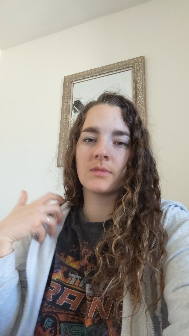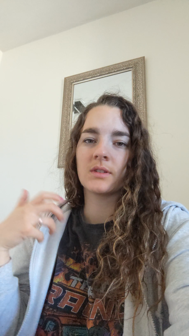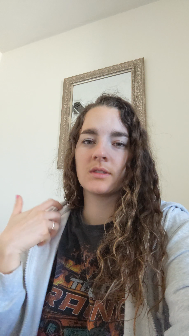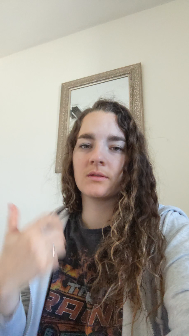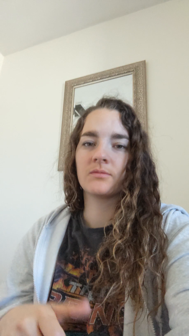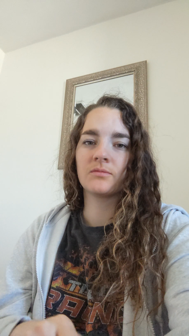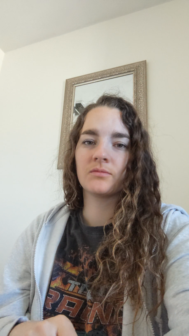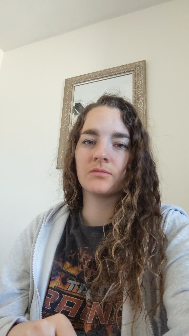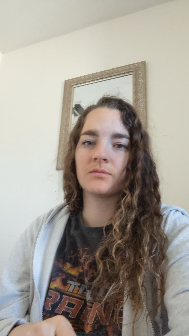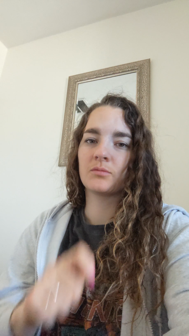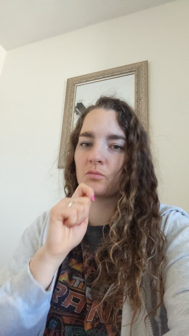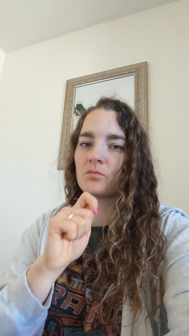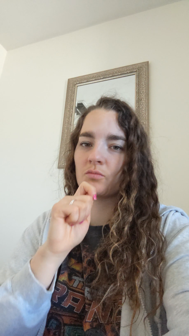popsicle